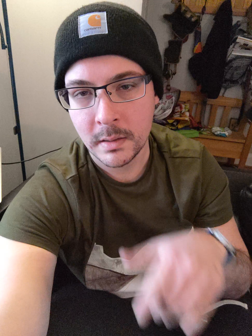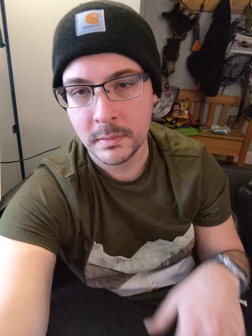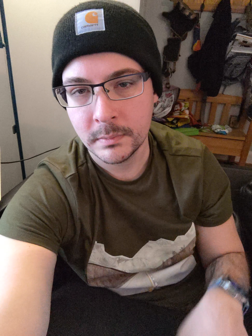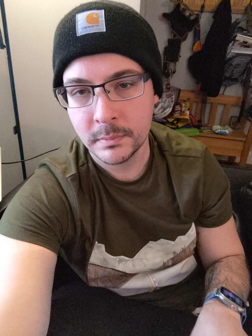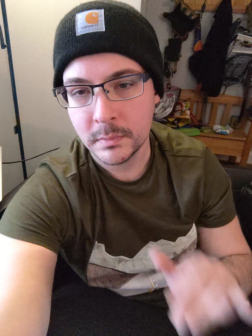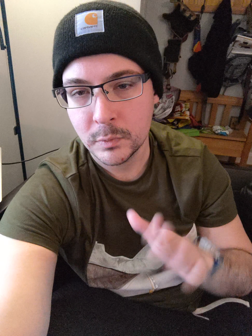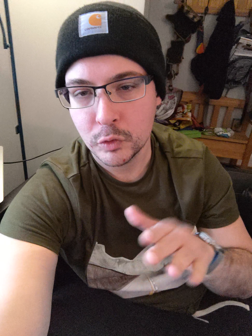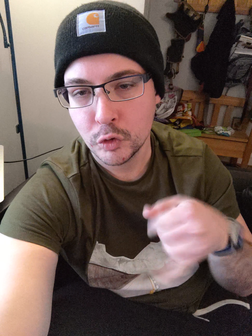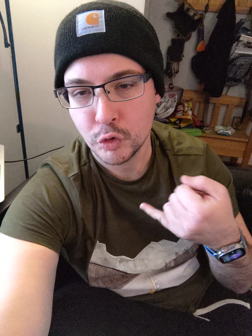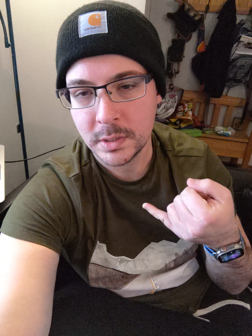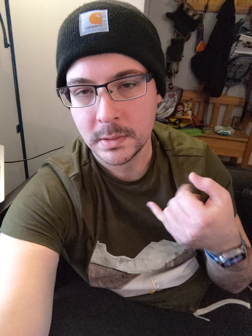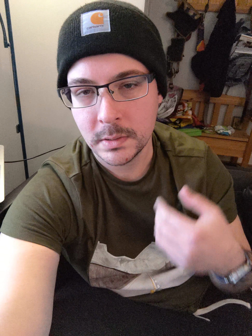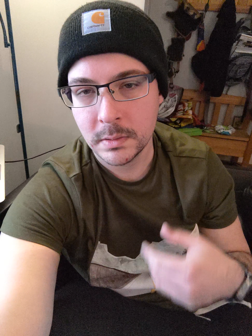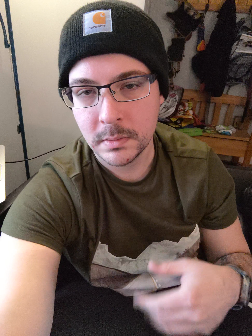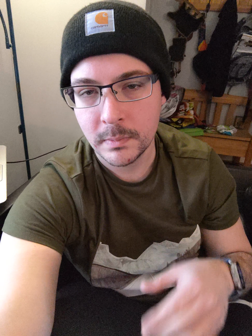jeans